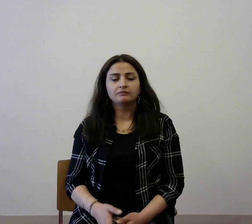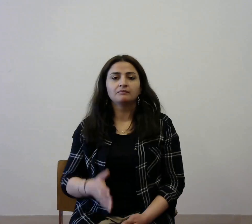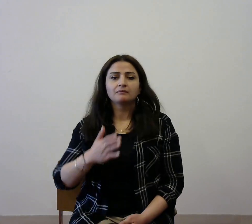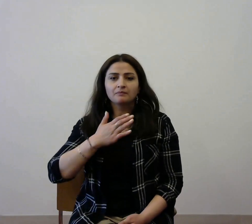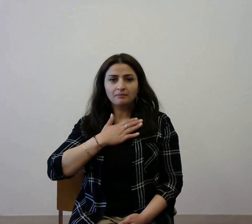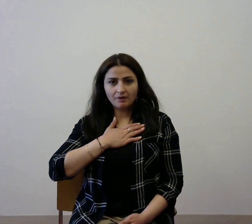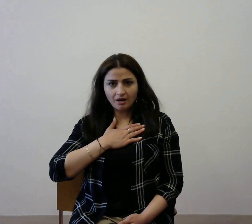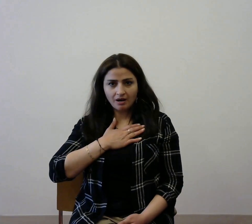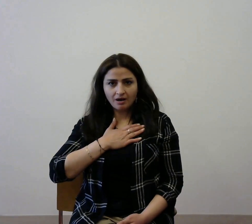mən